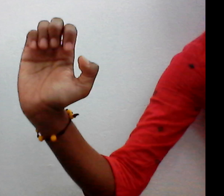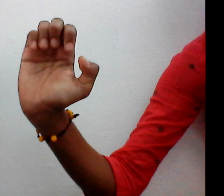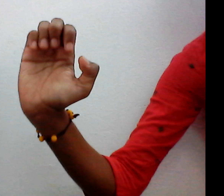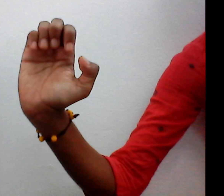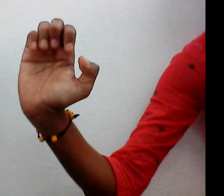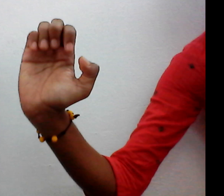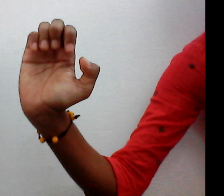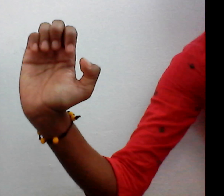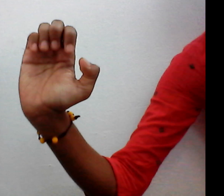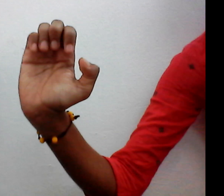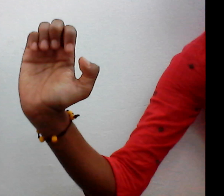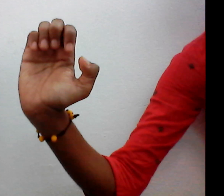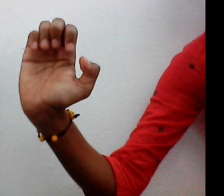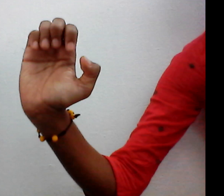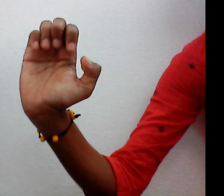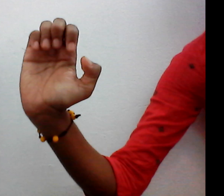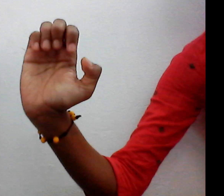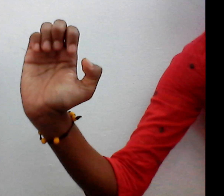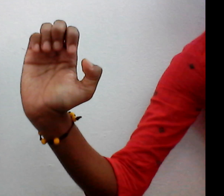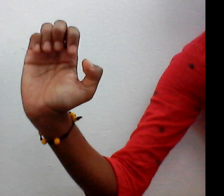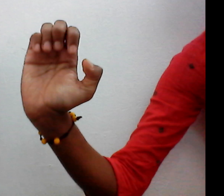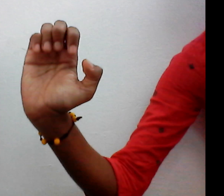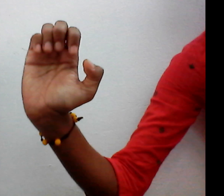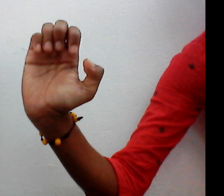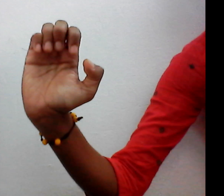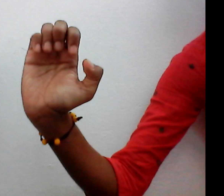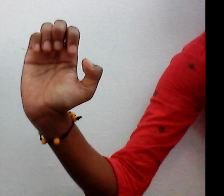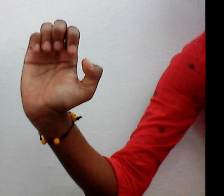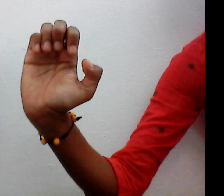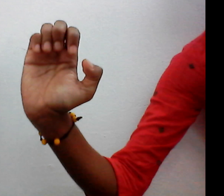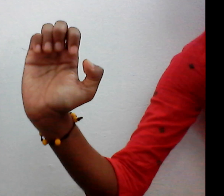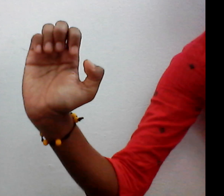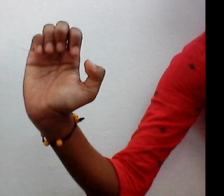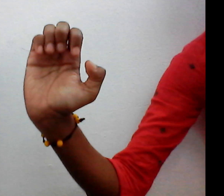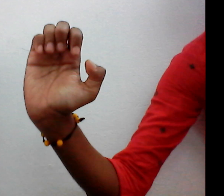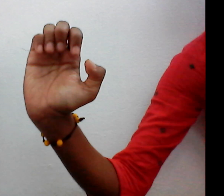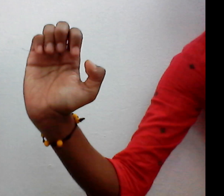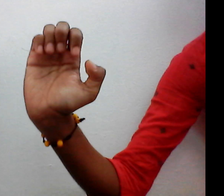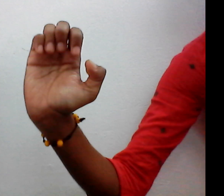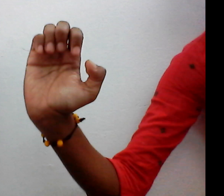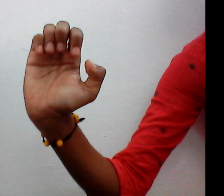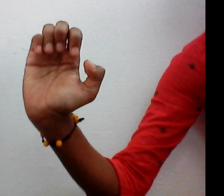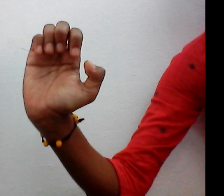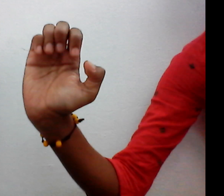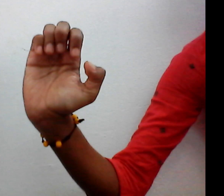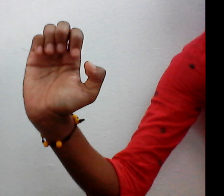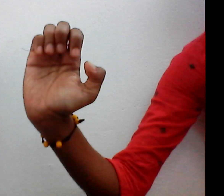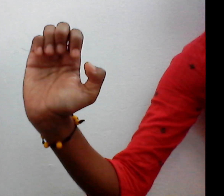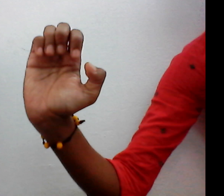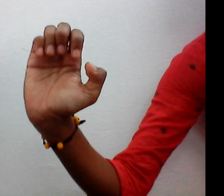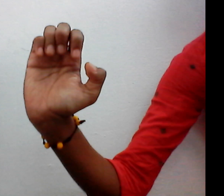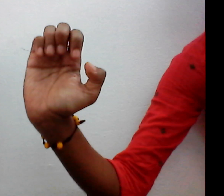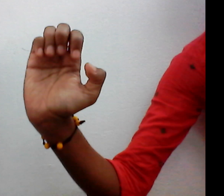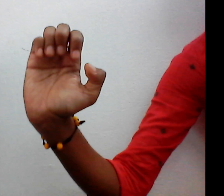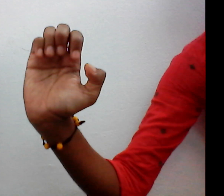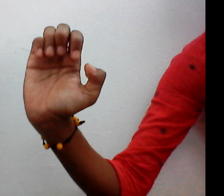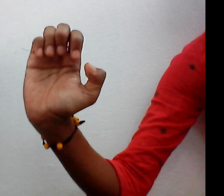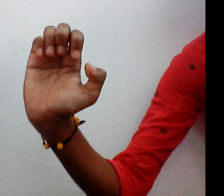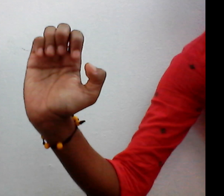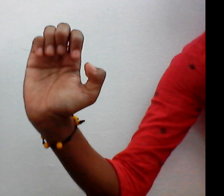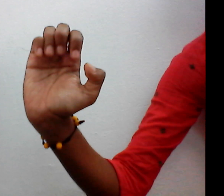ഇ